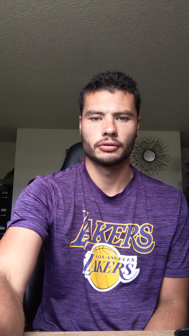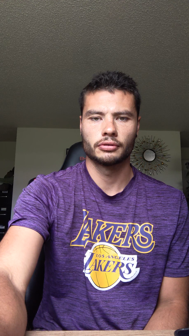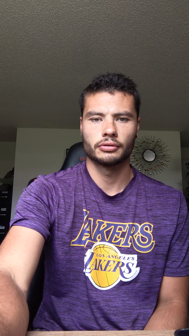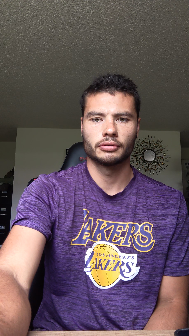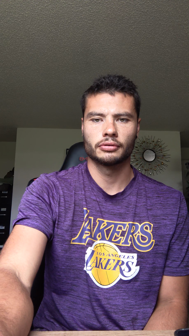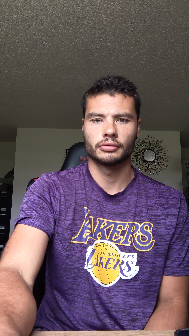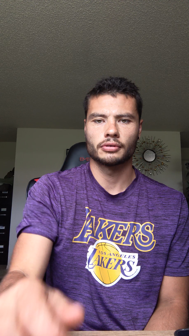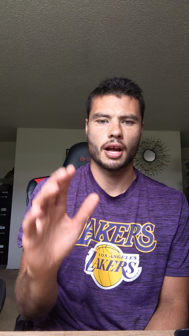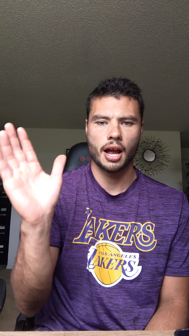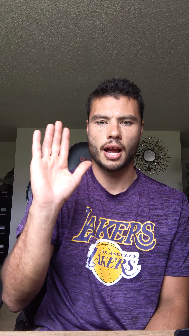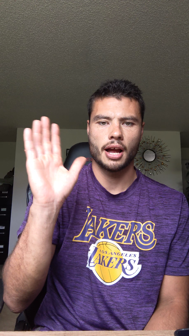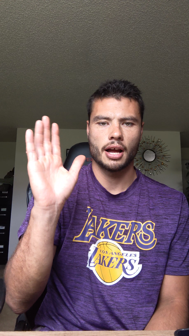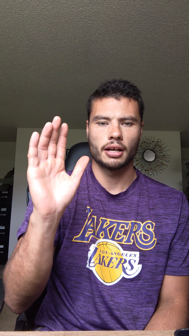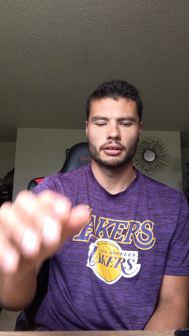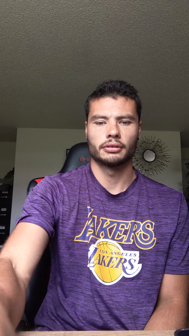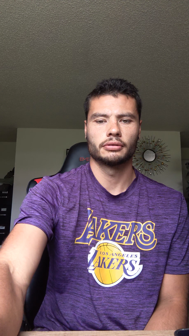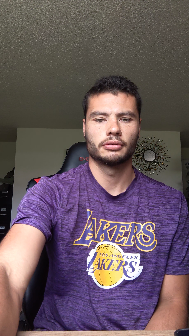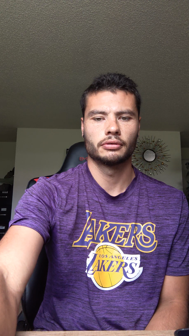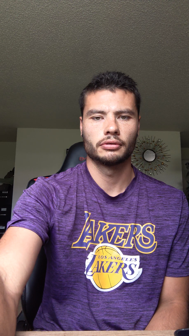hi